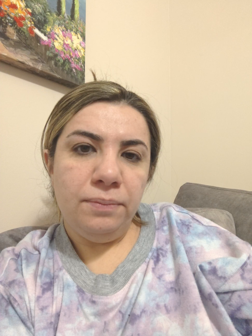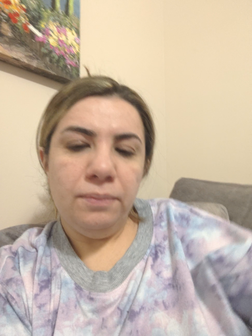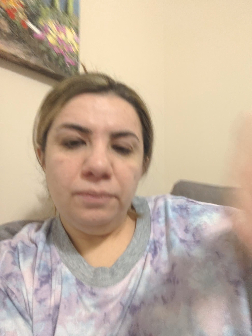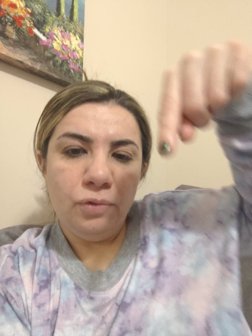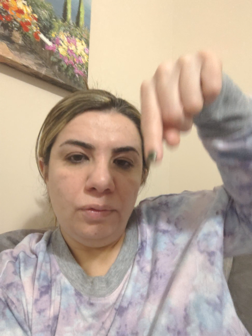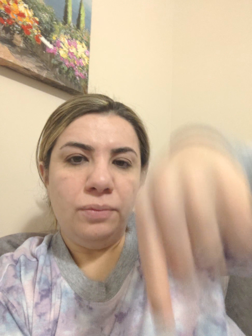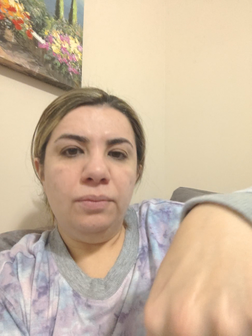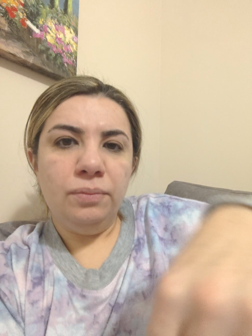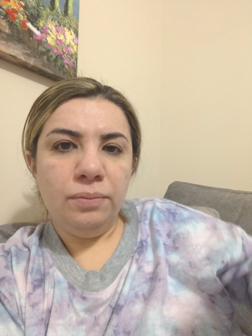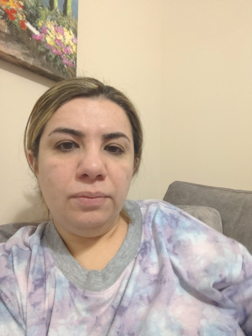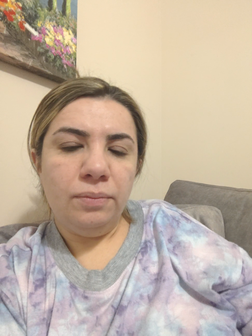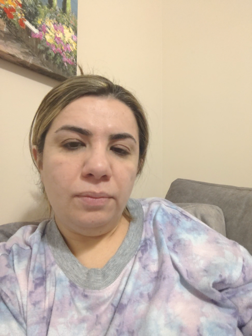down